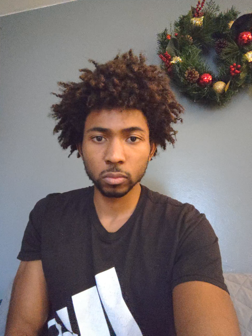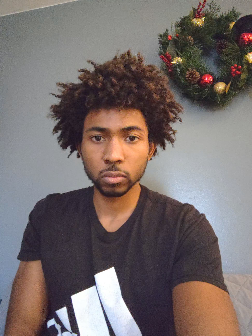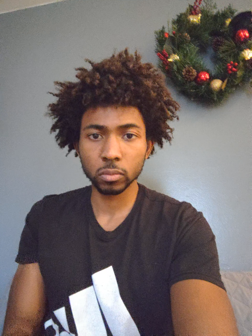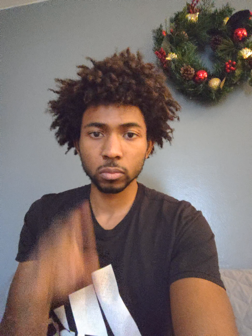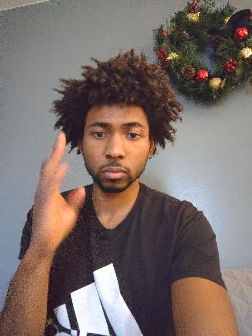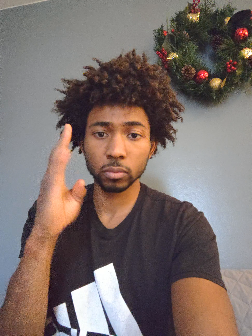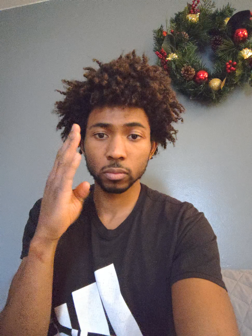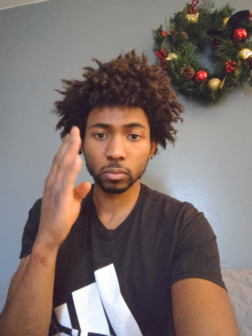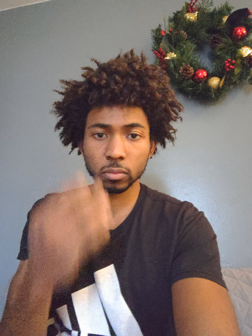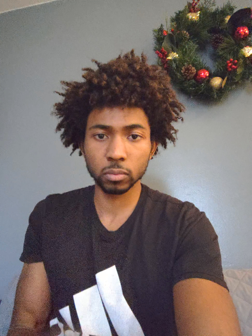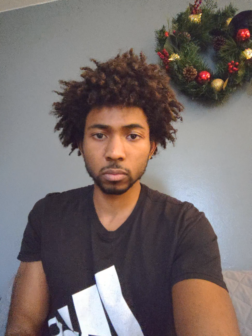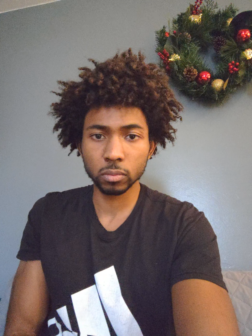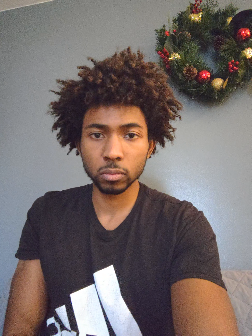blue